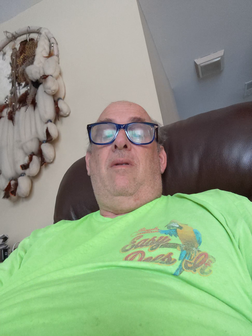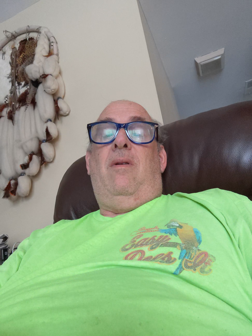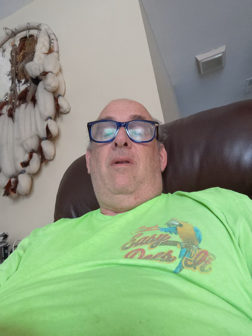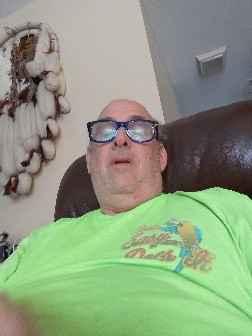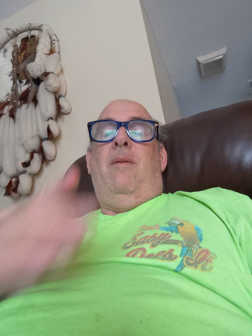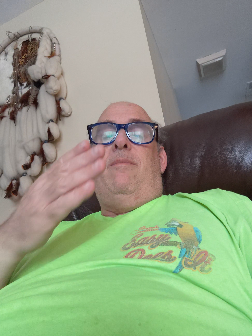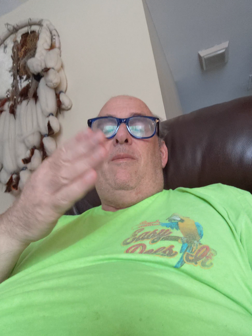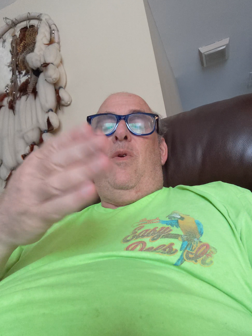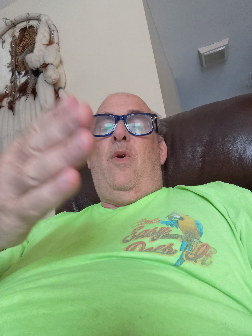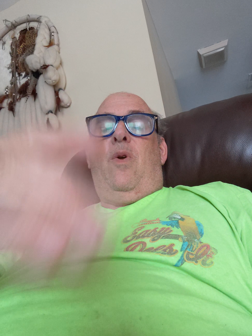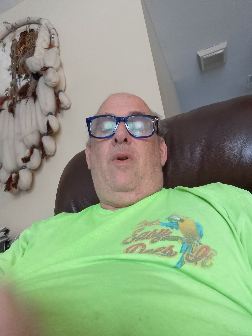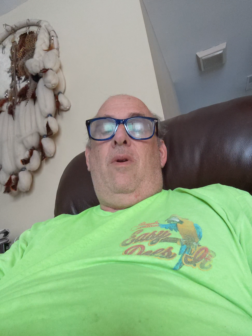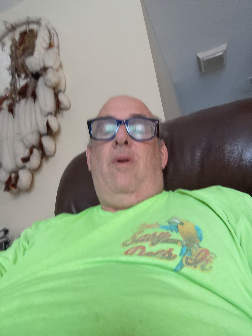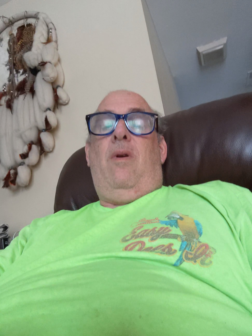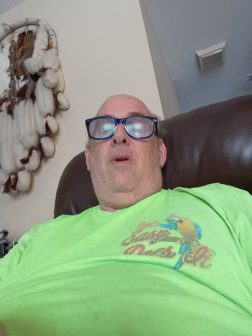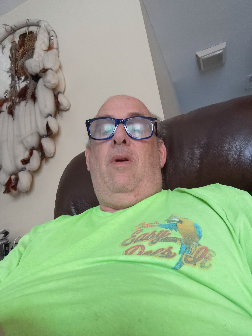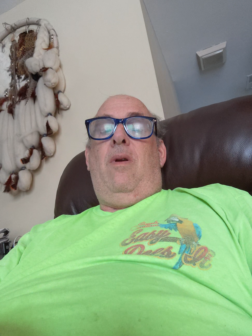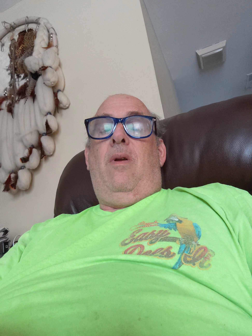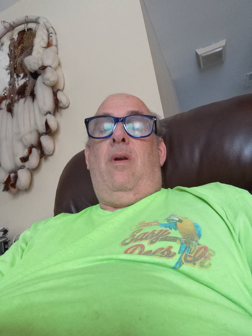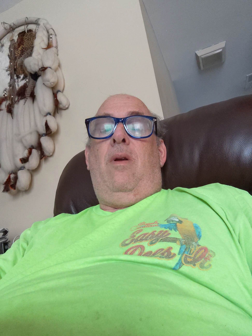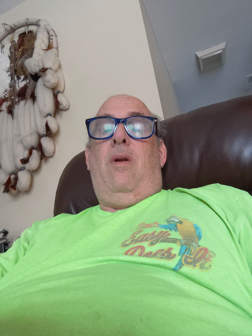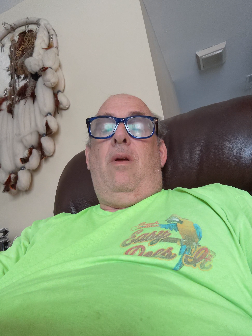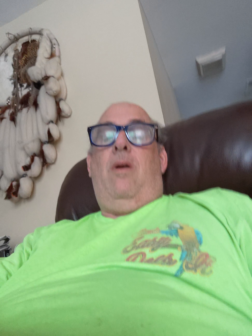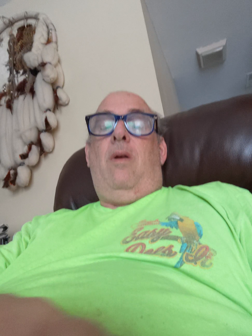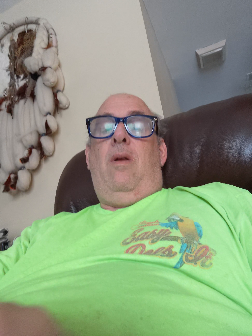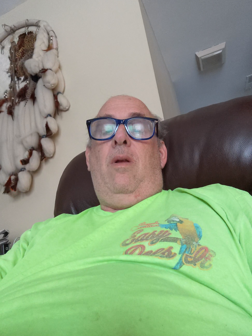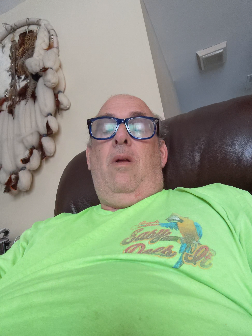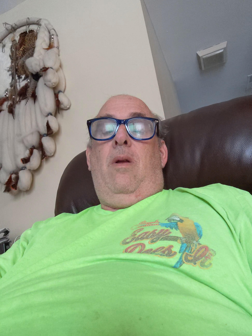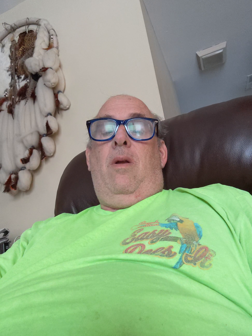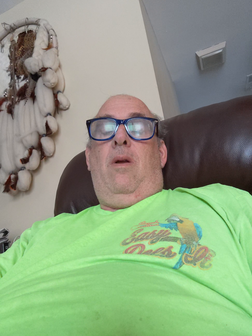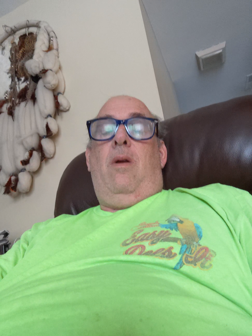boat